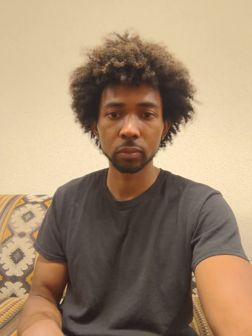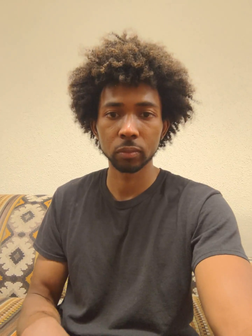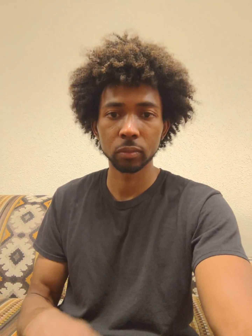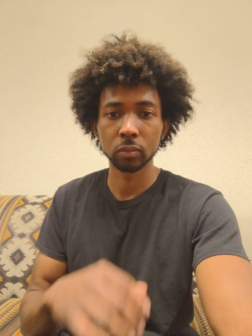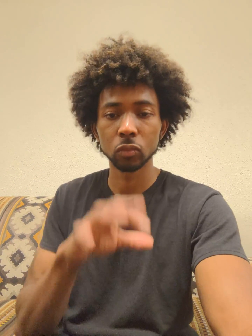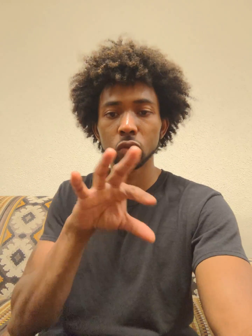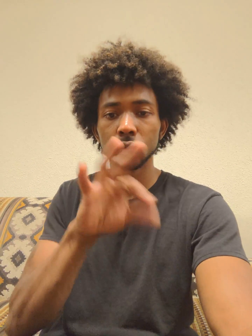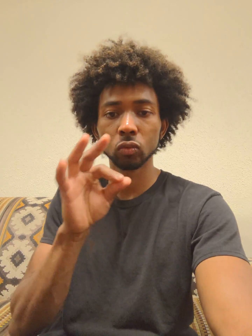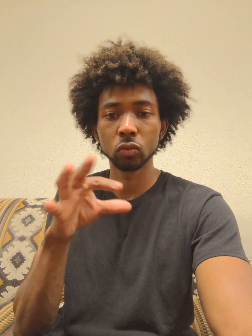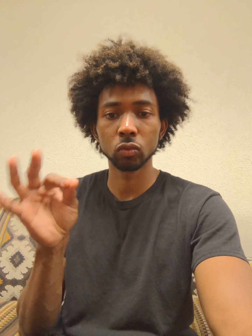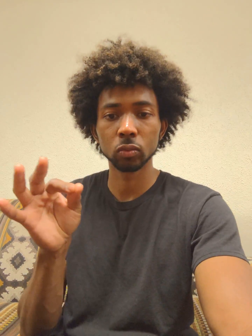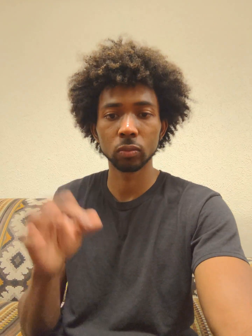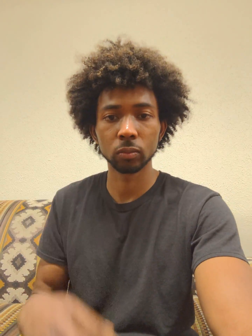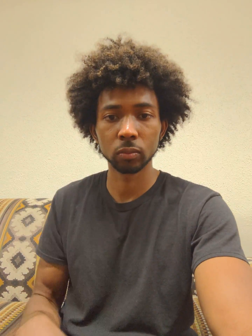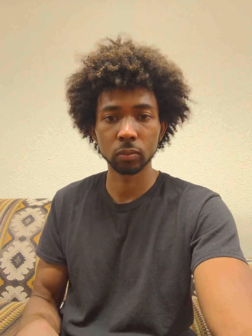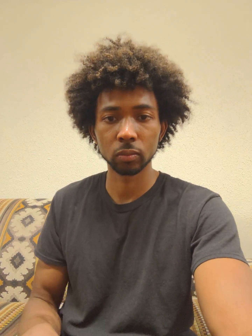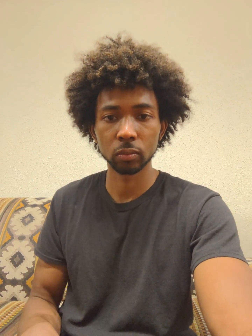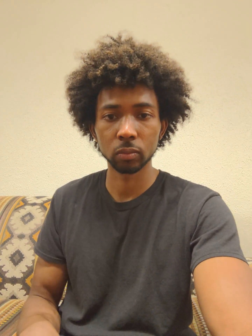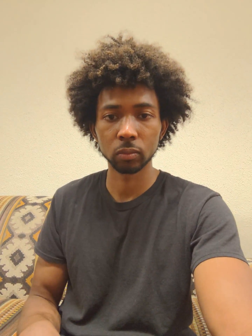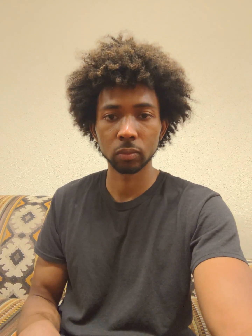choose